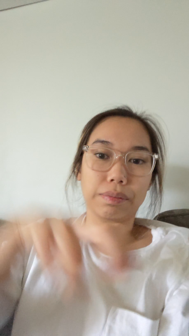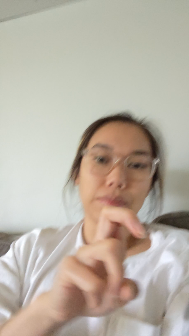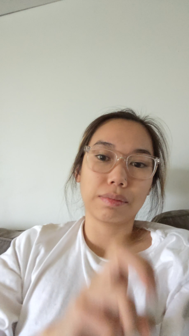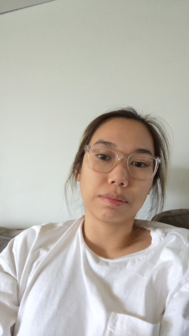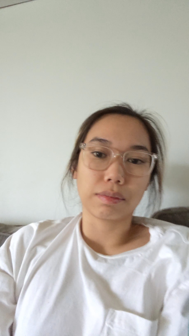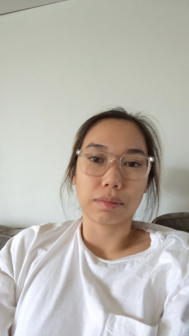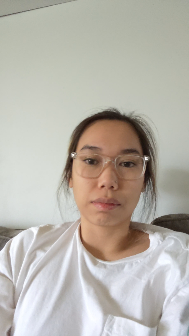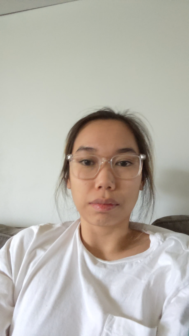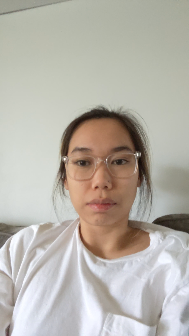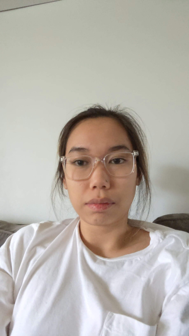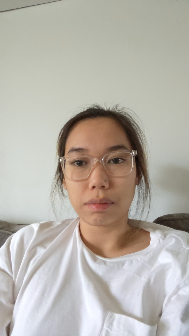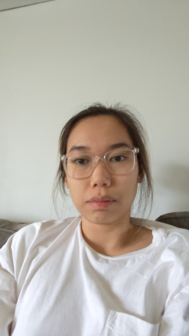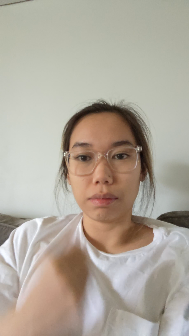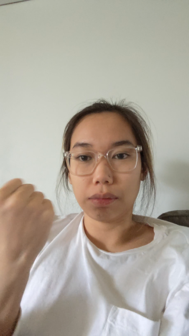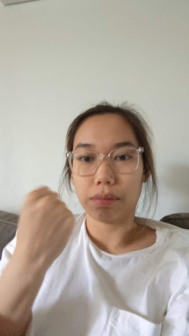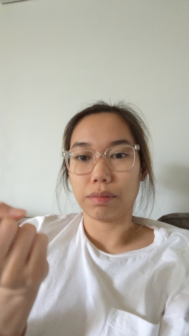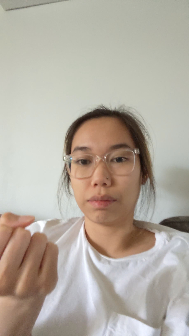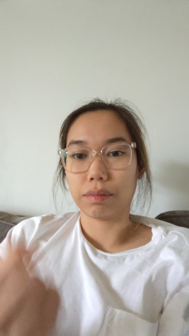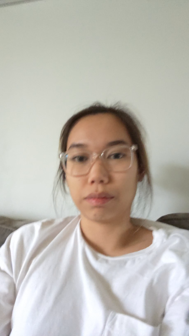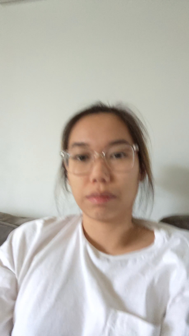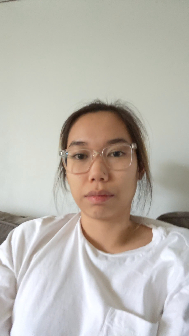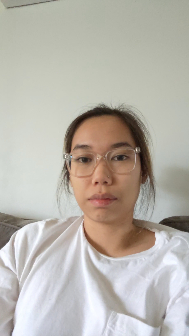drive